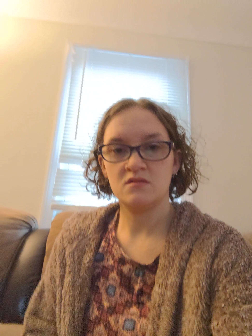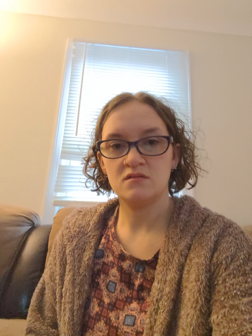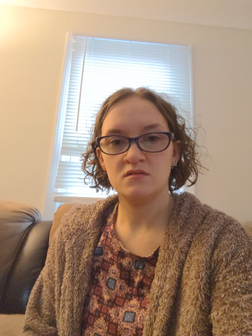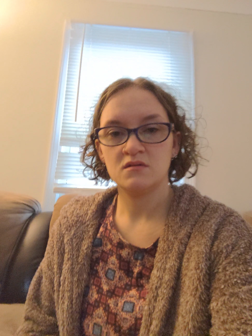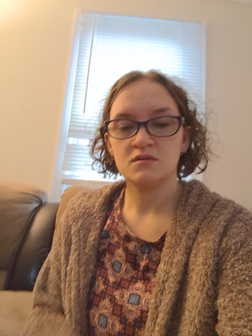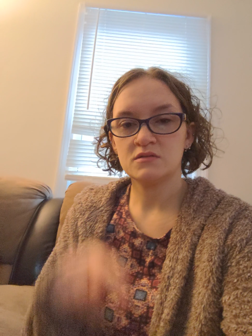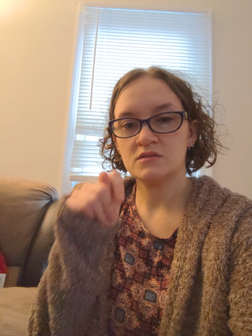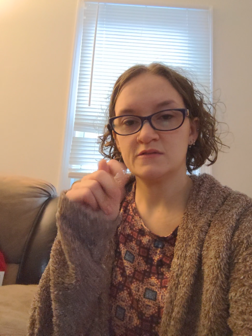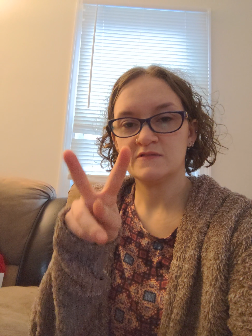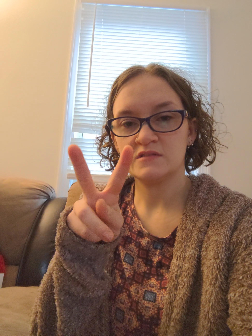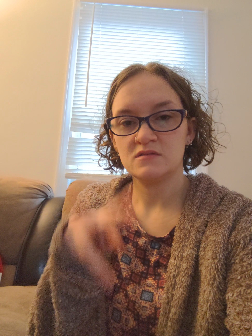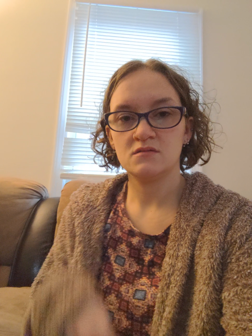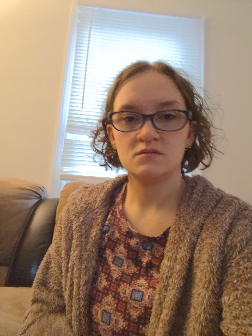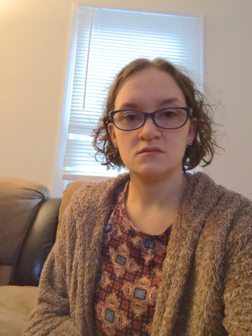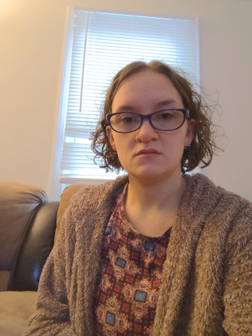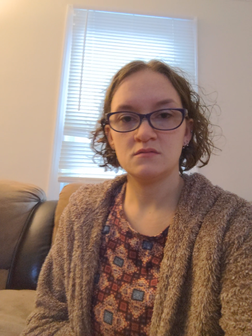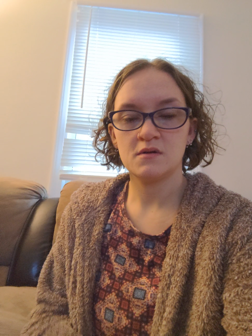TV